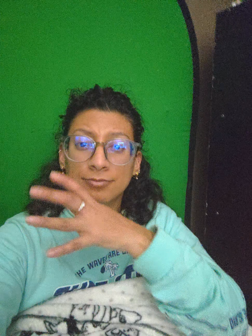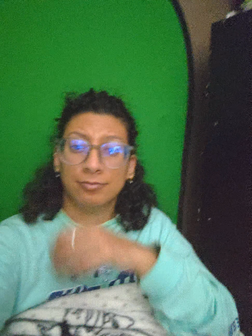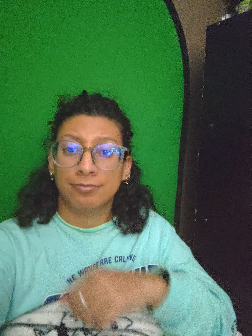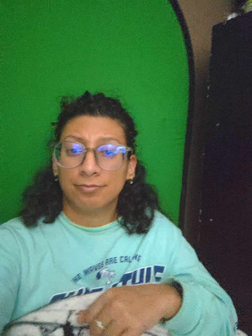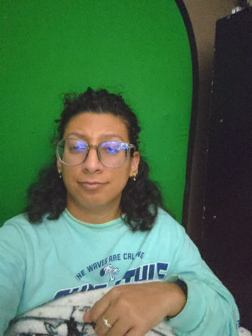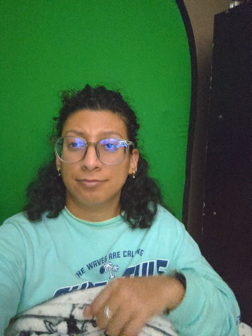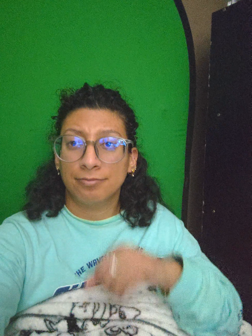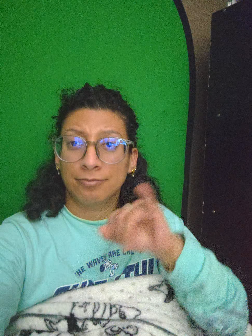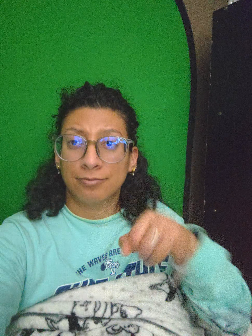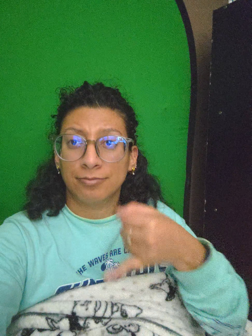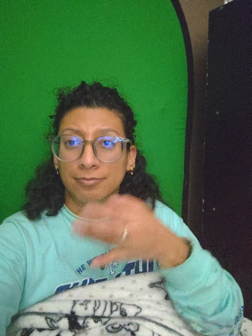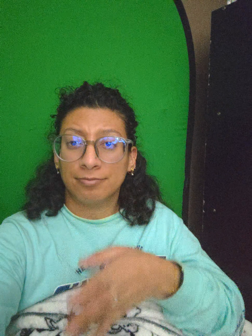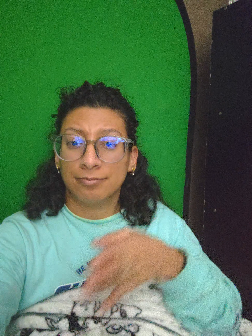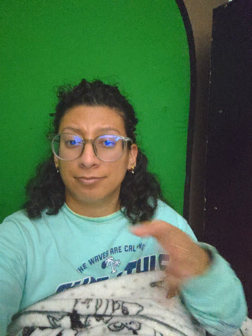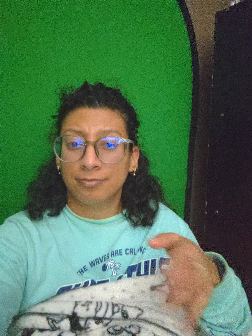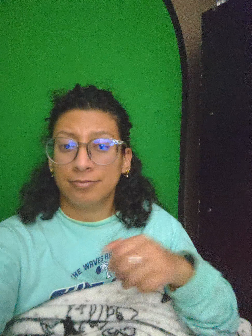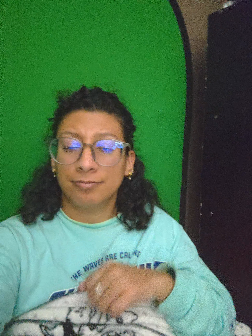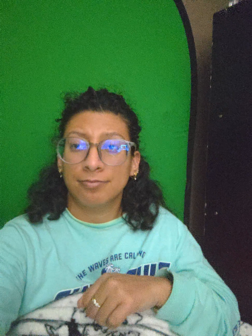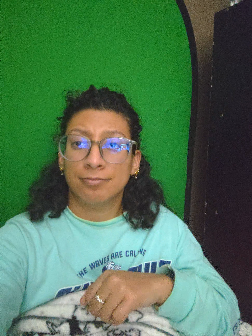jeans